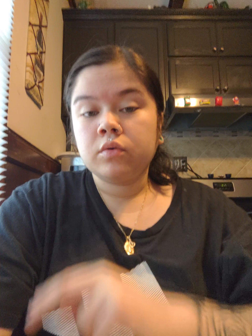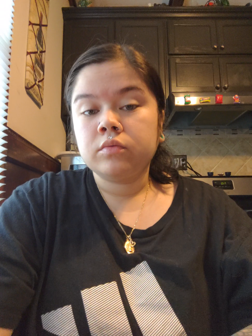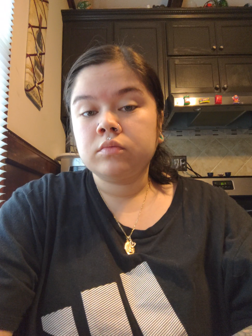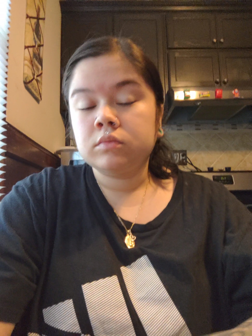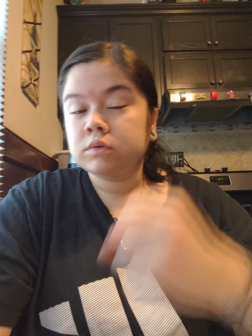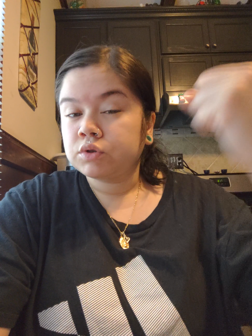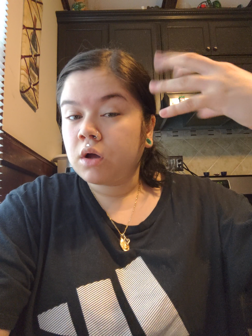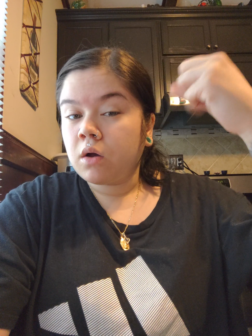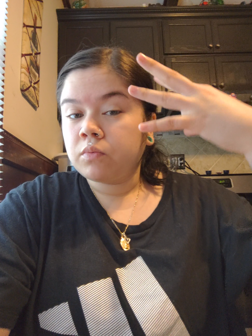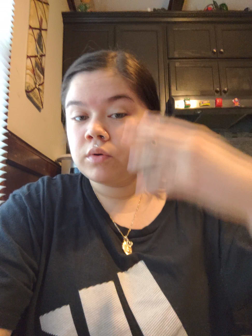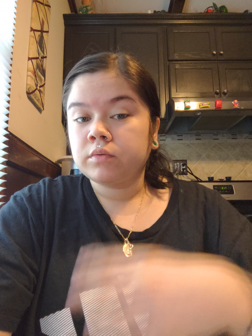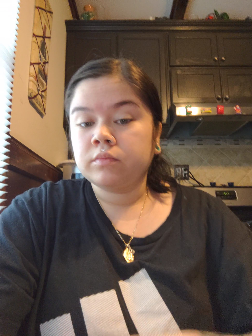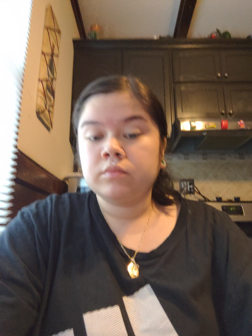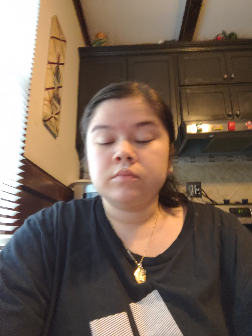shower